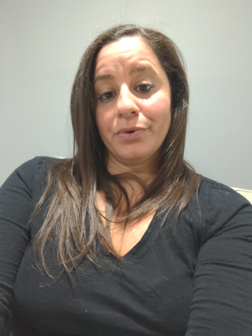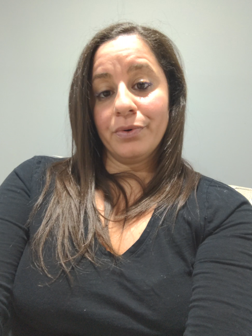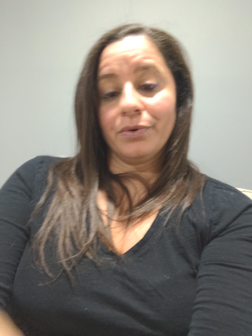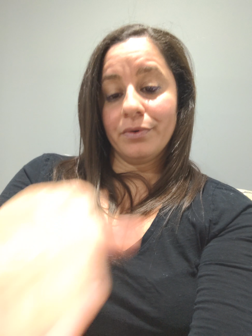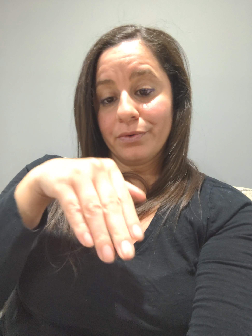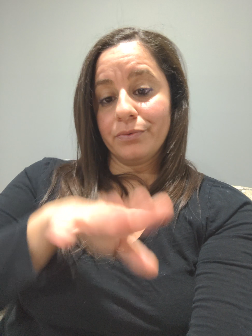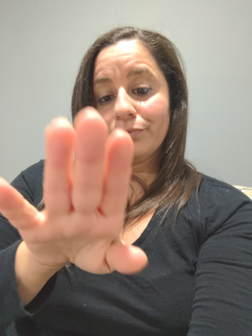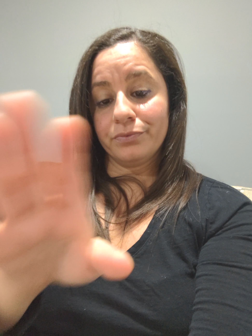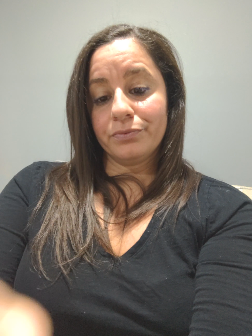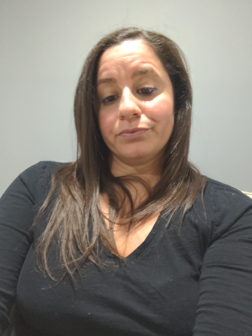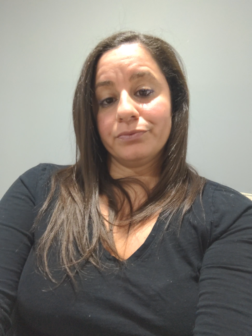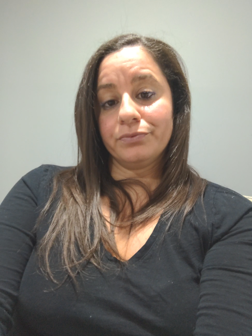into